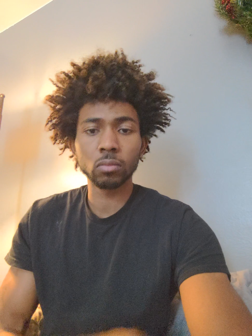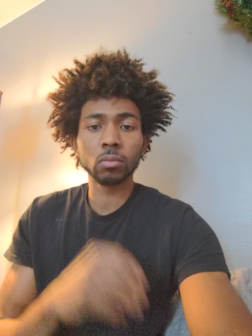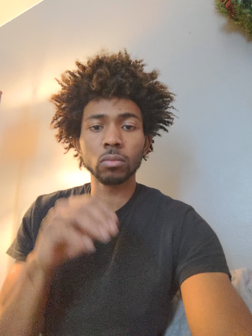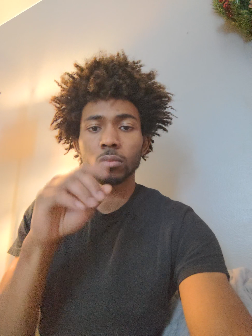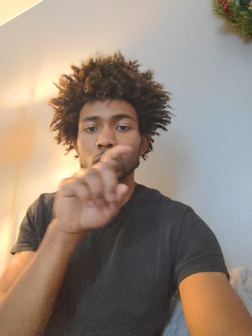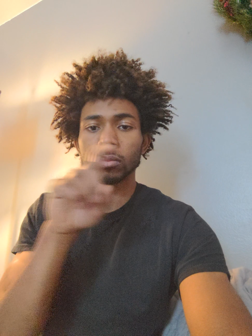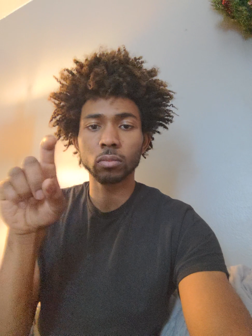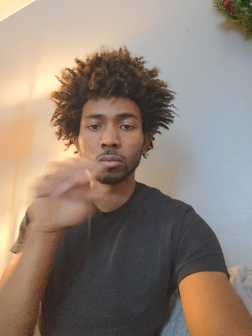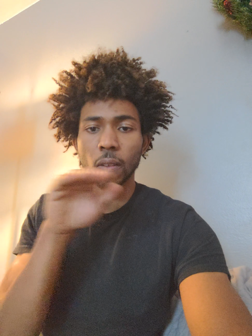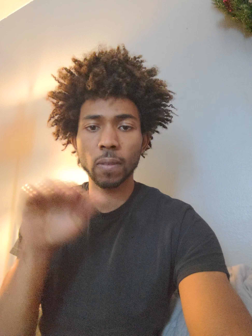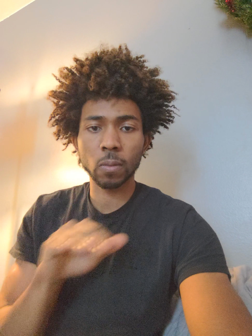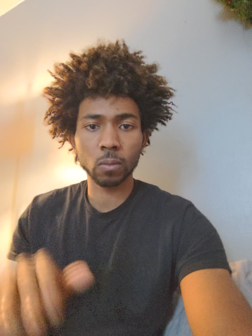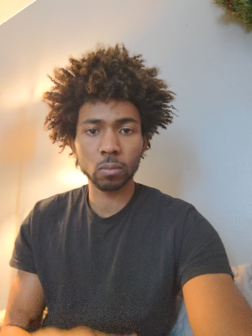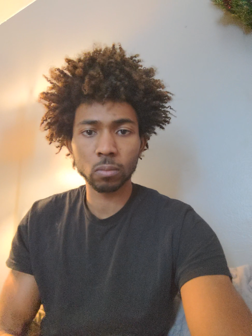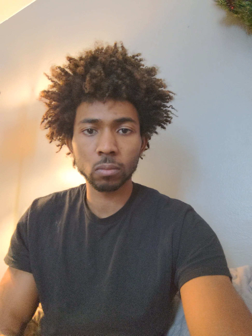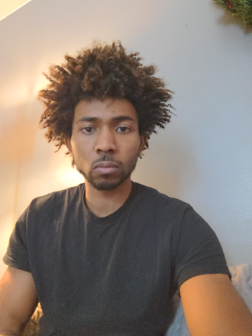closet